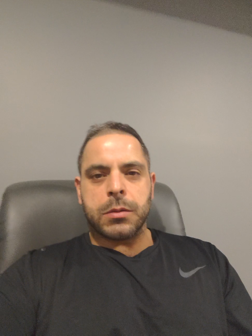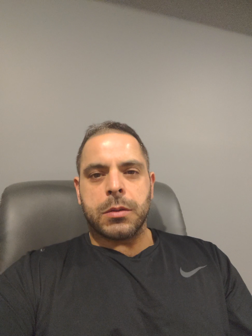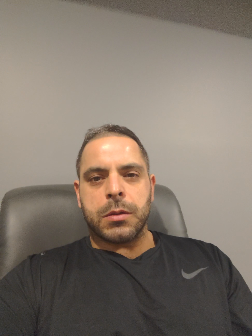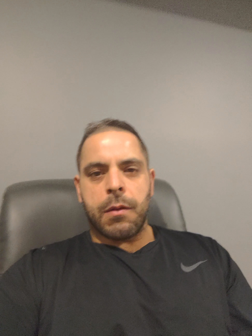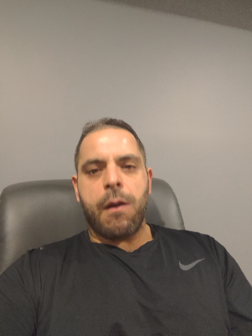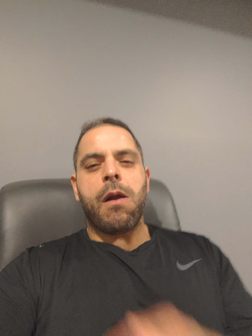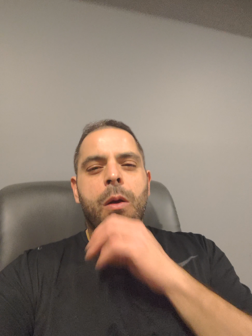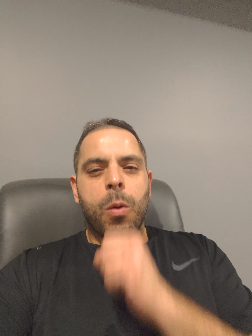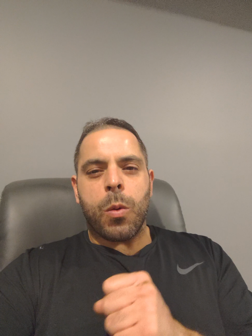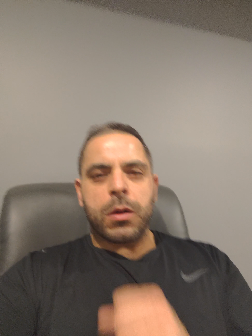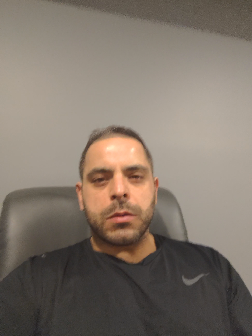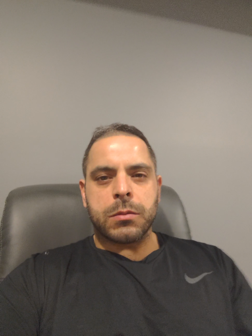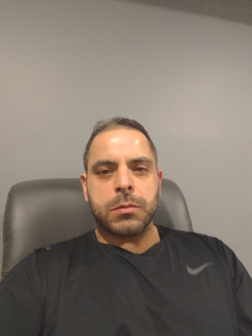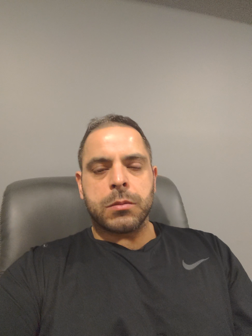old